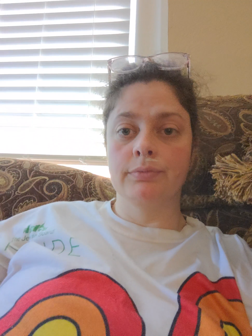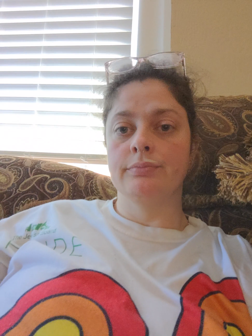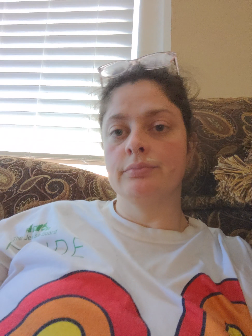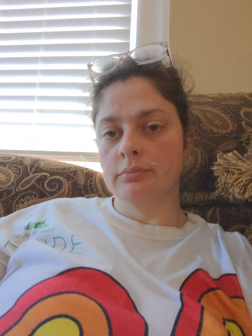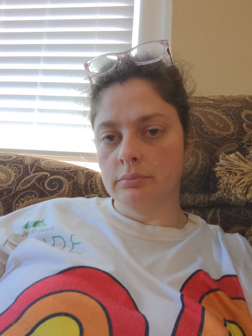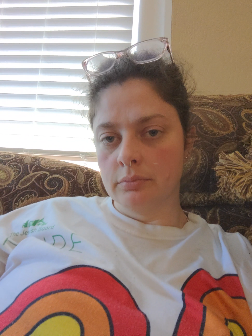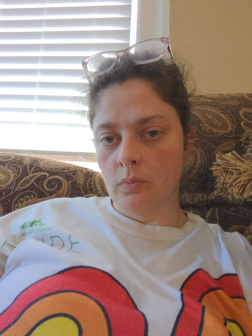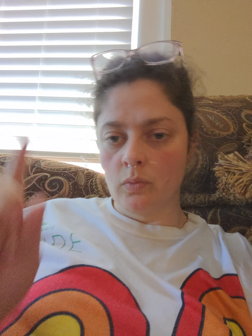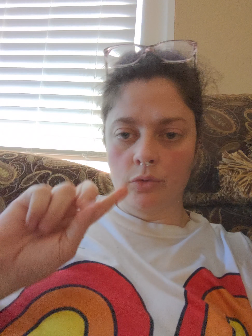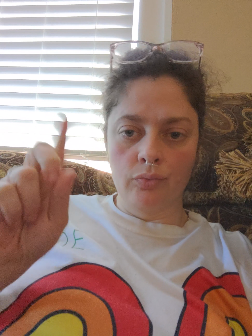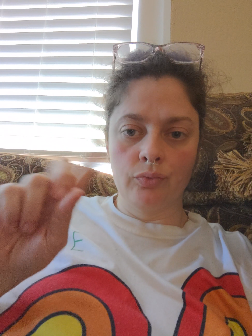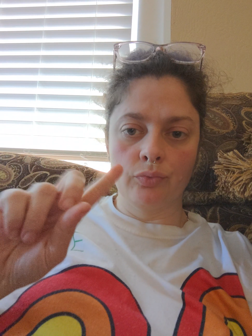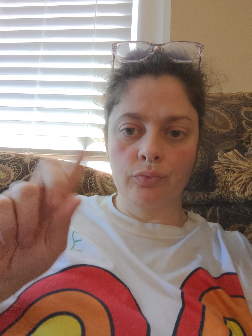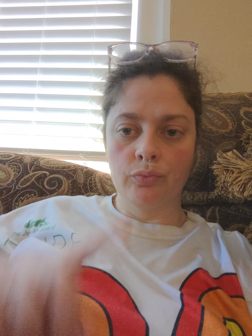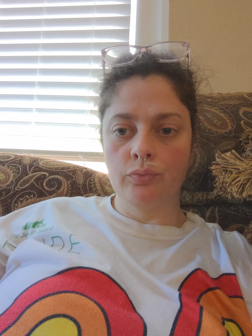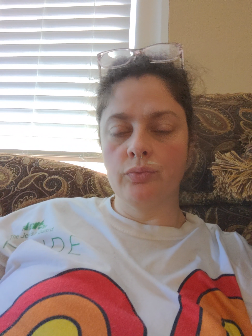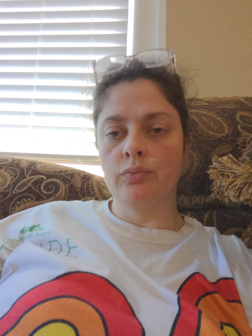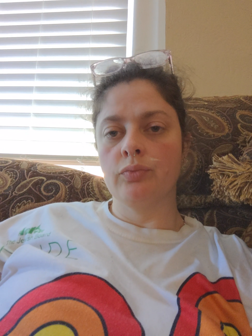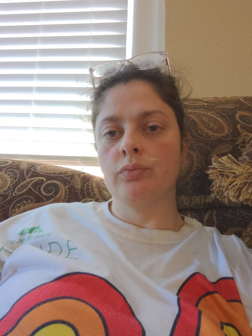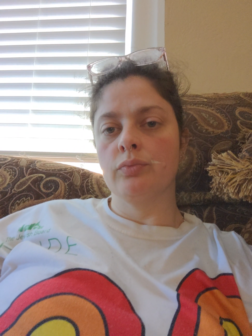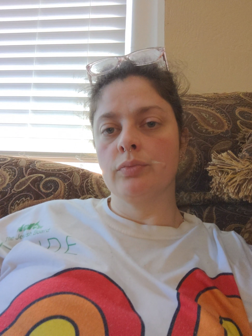where